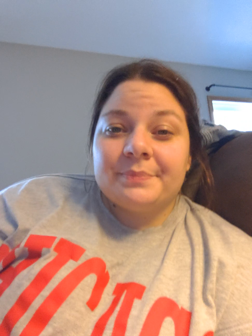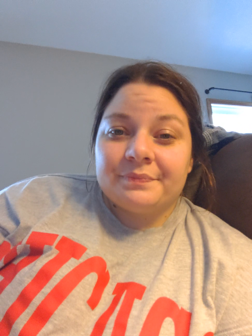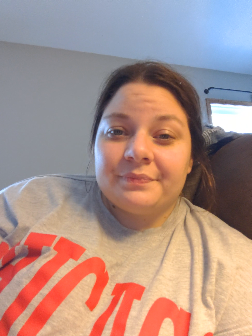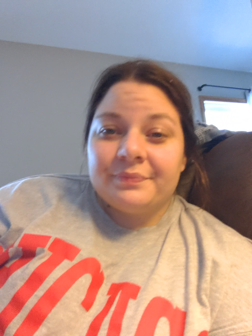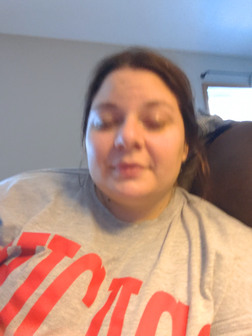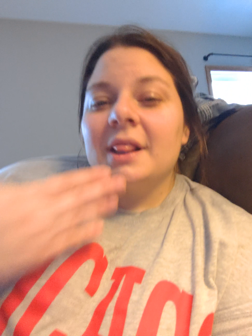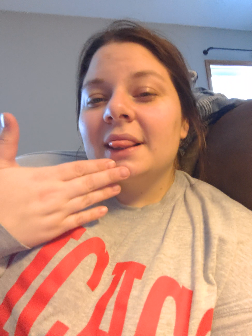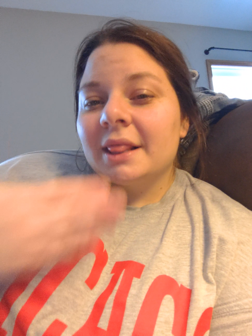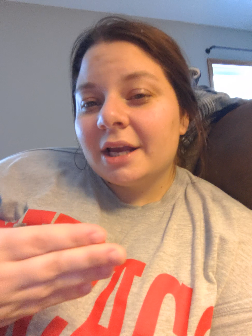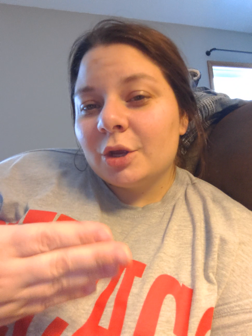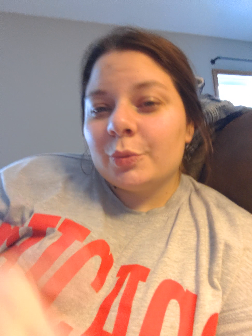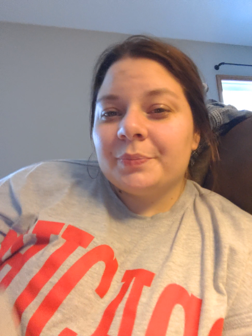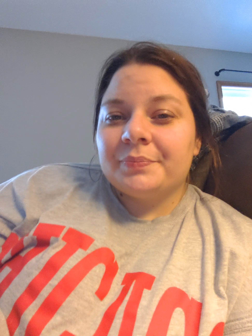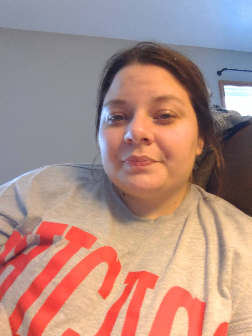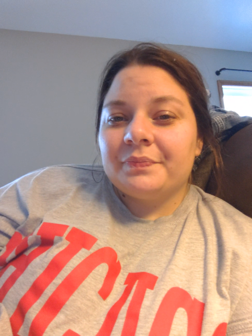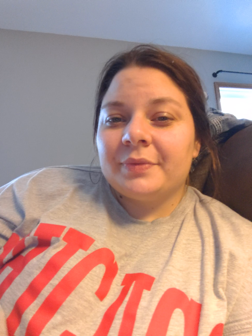thank you